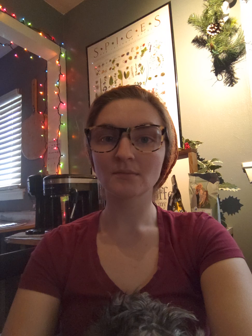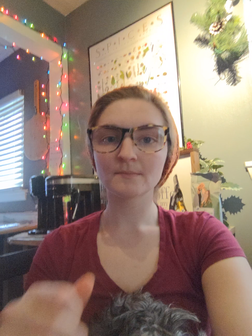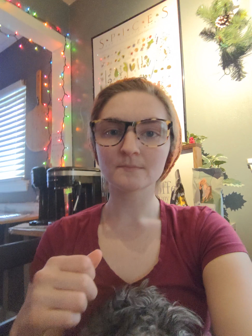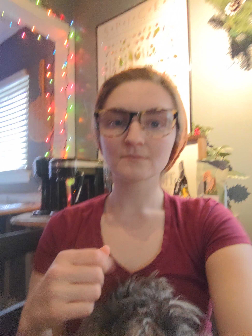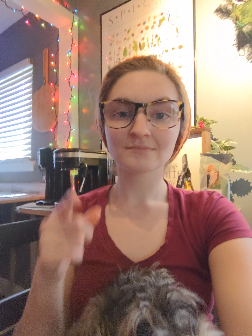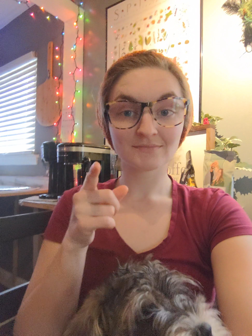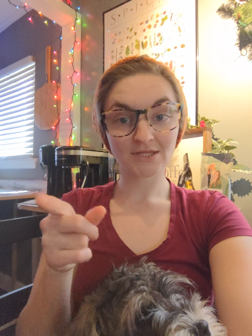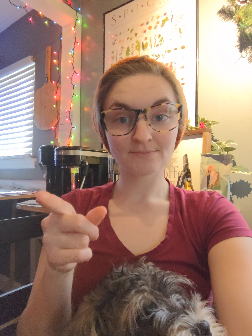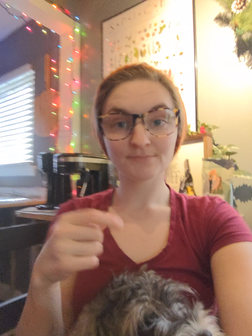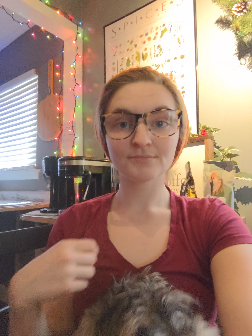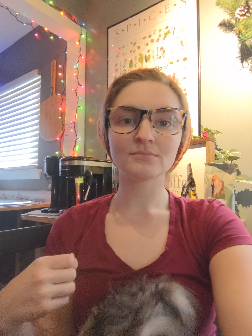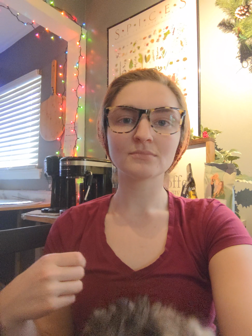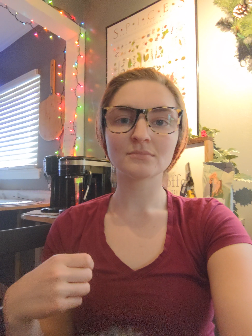he/she/it